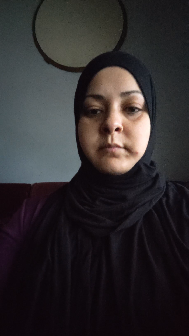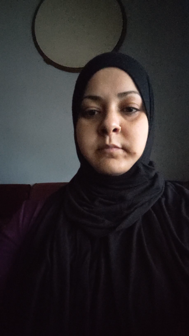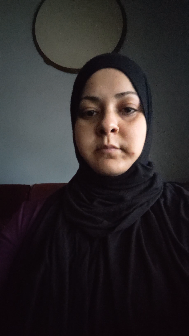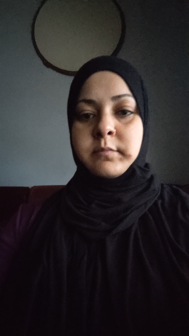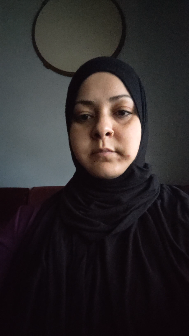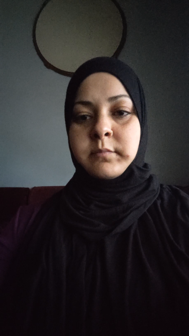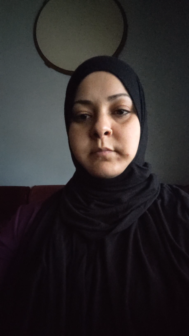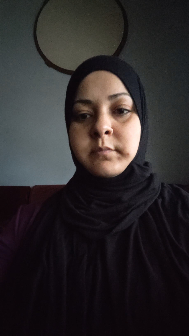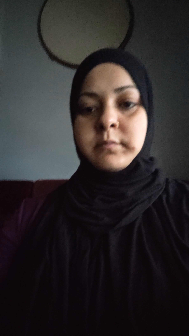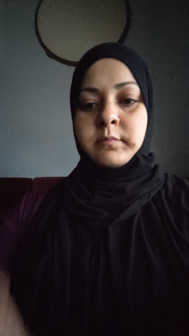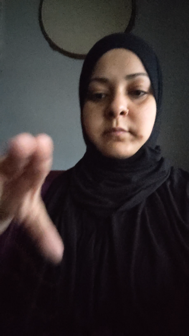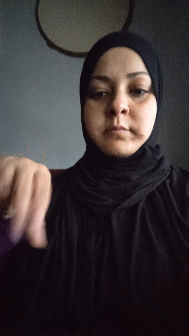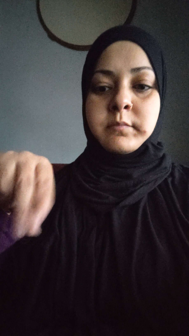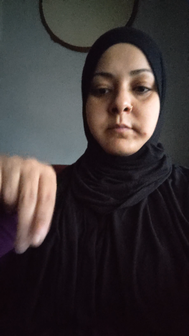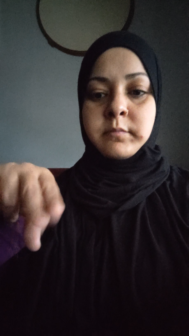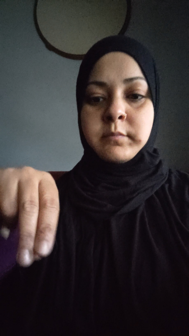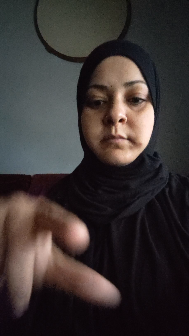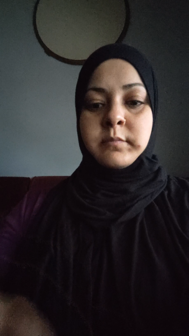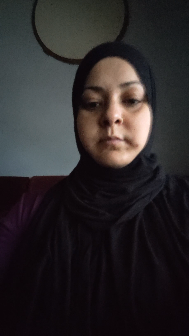diaper